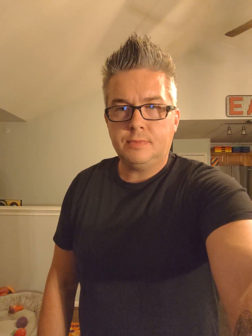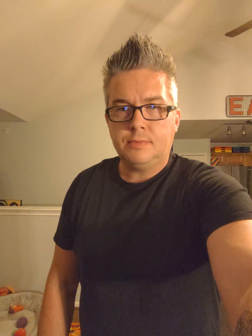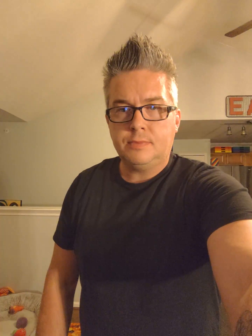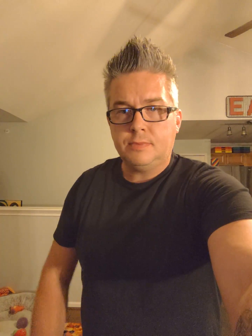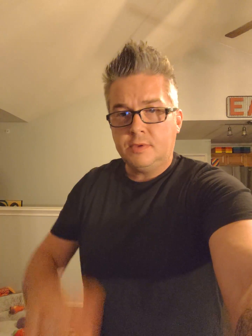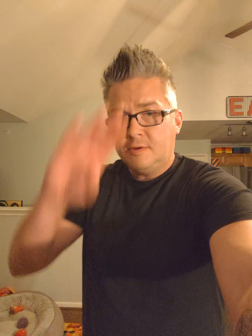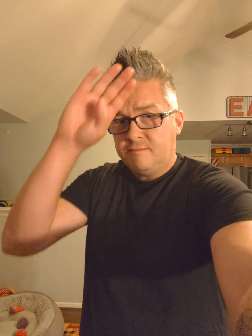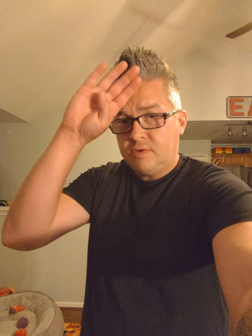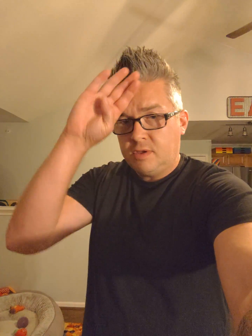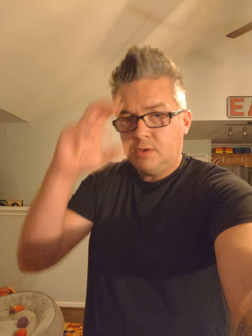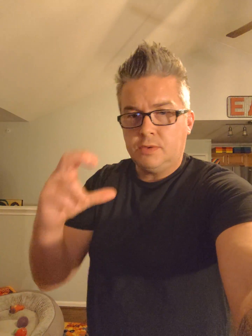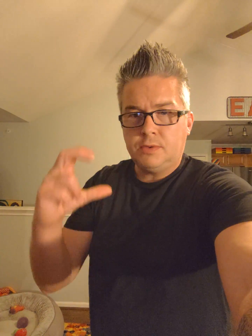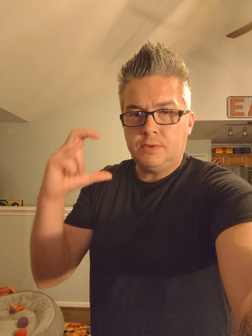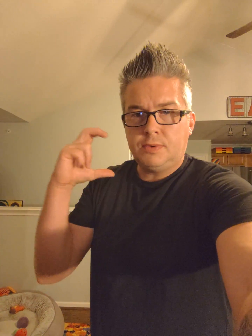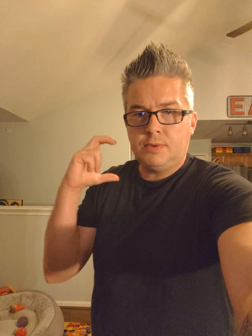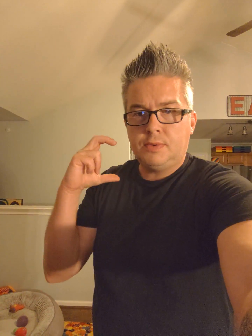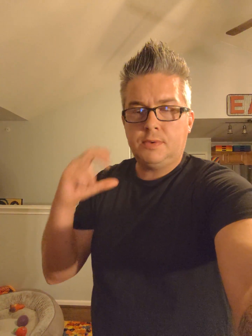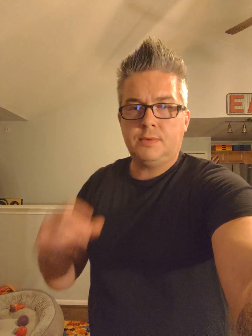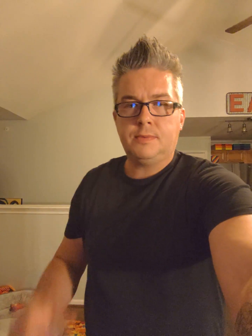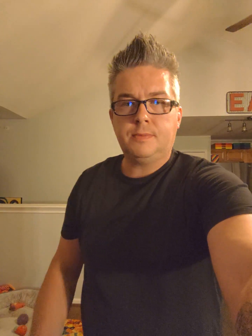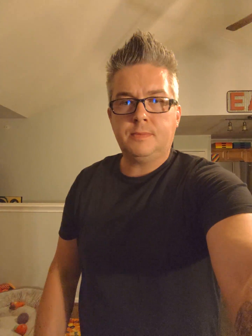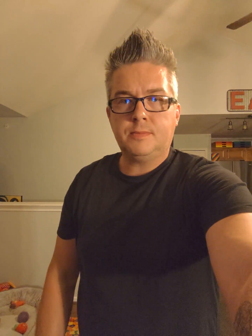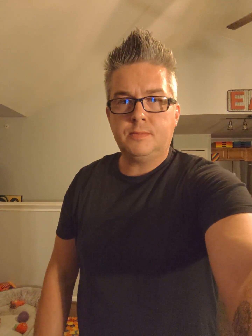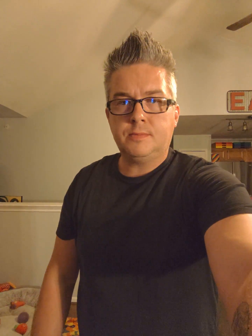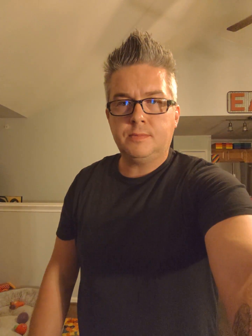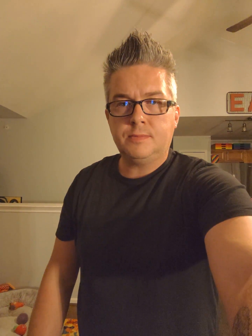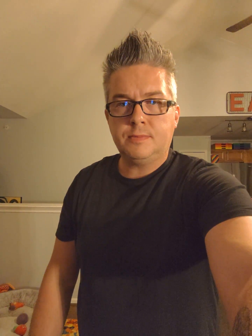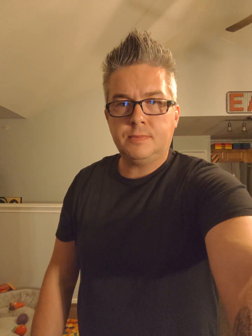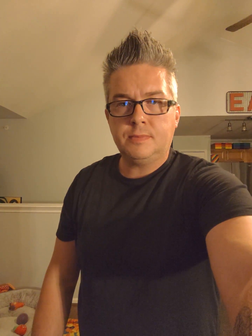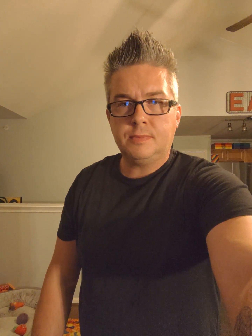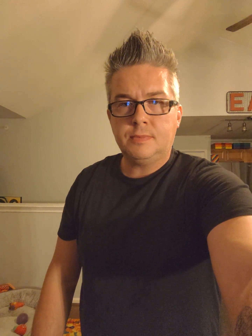fire truck